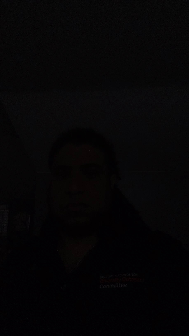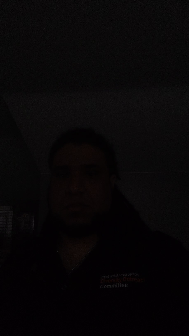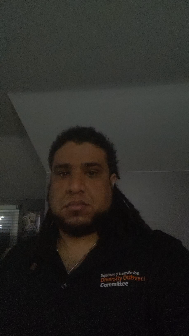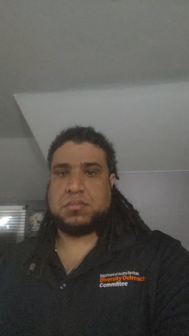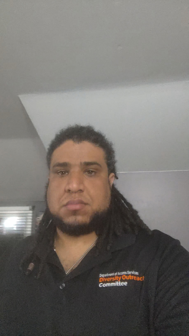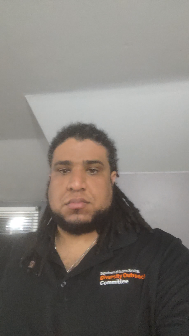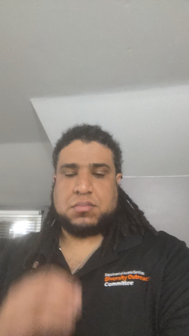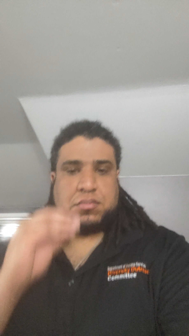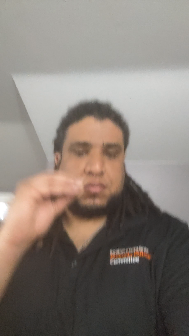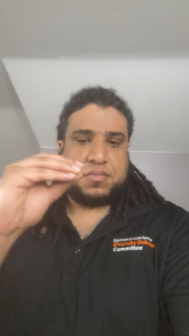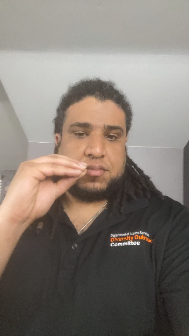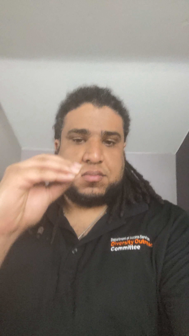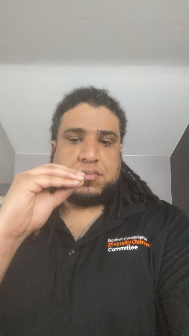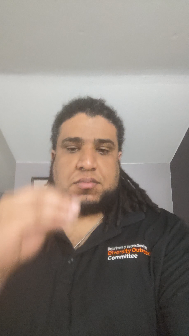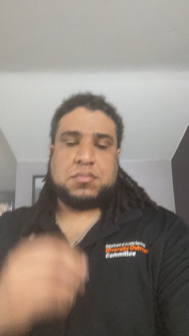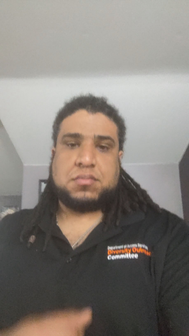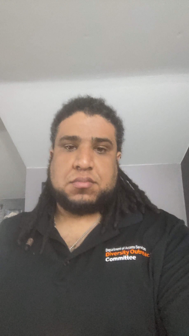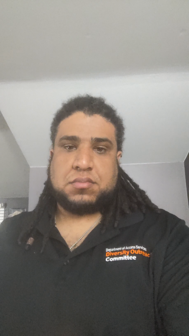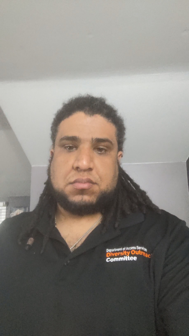fix